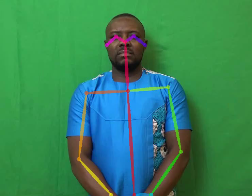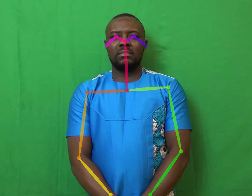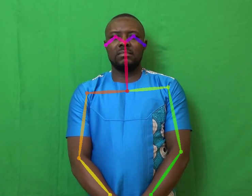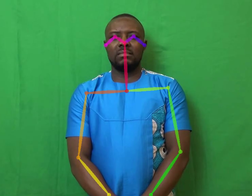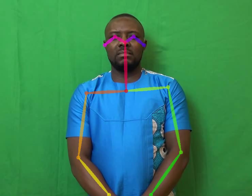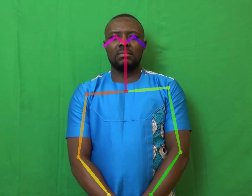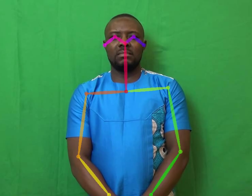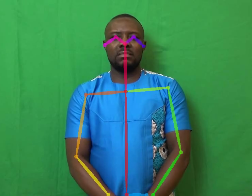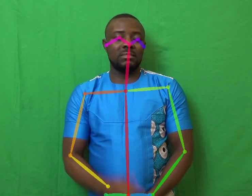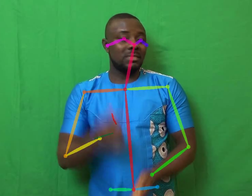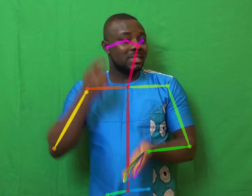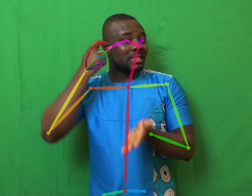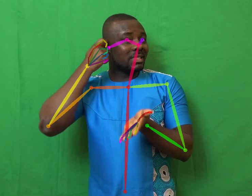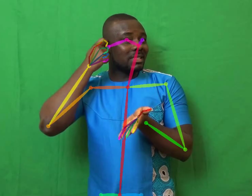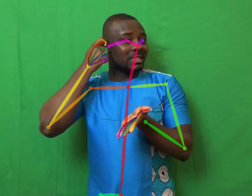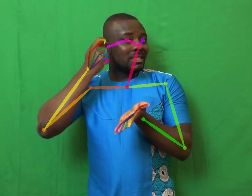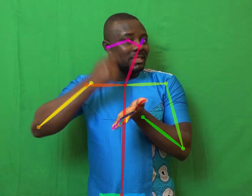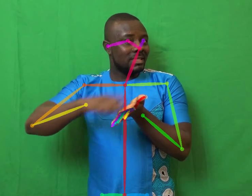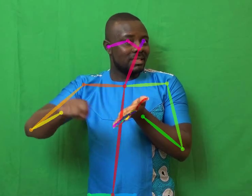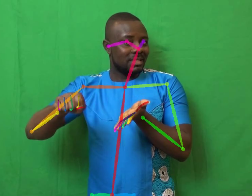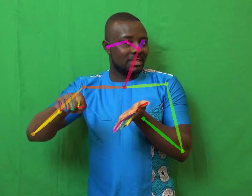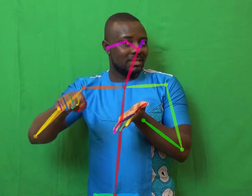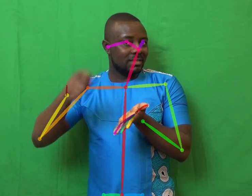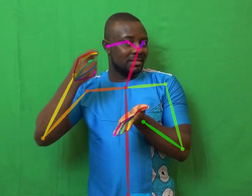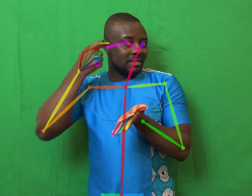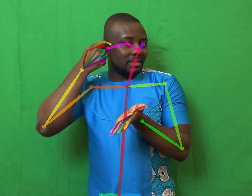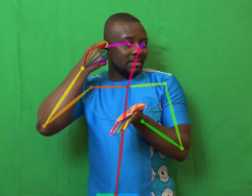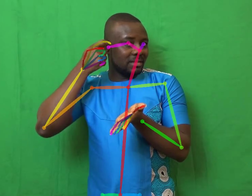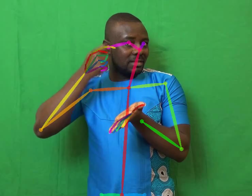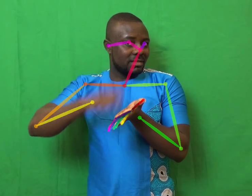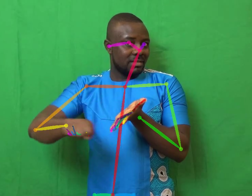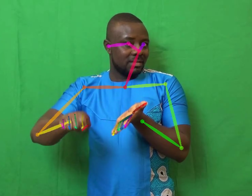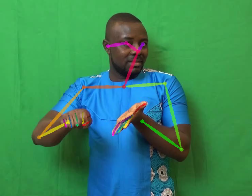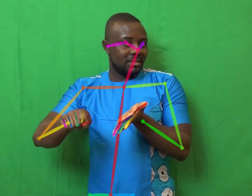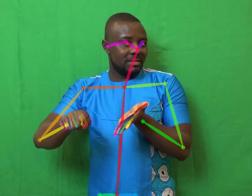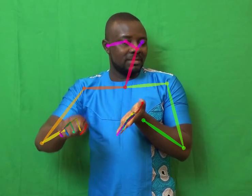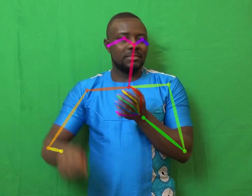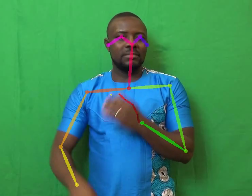secretary